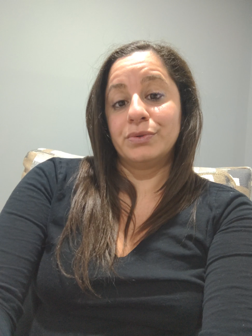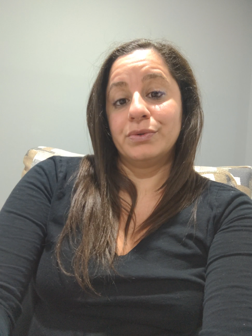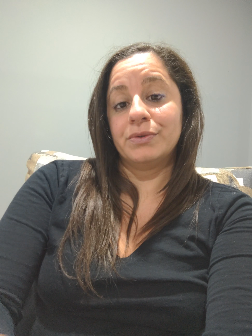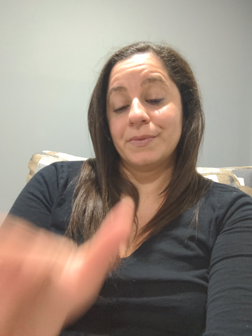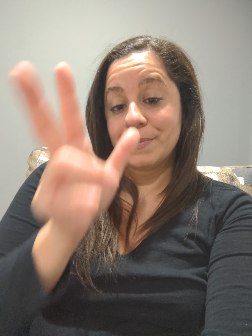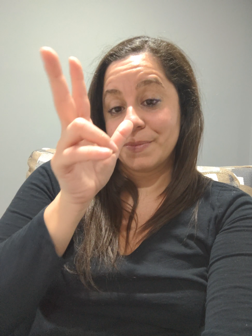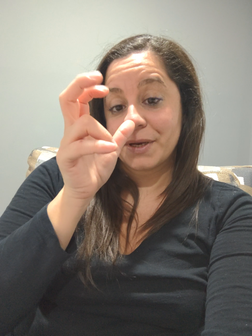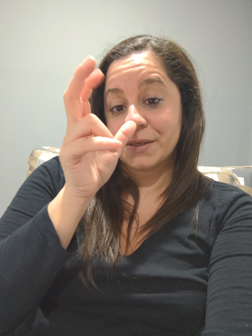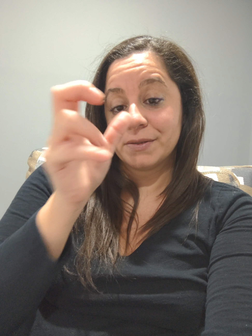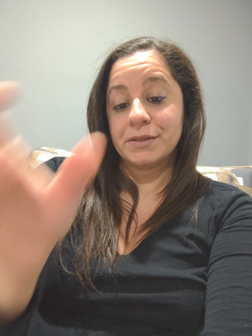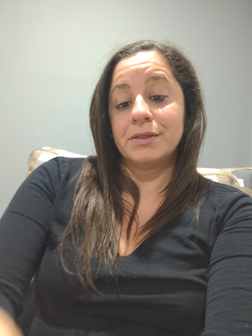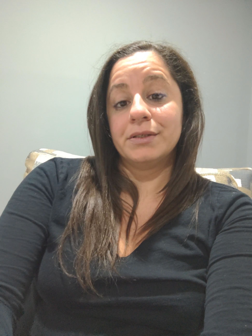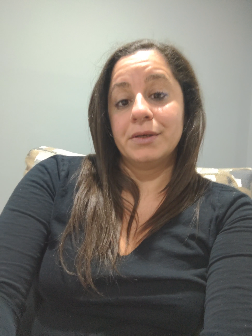bug